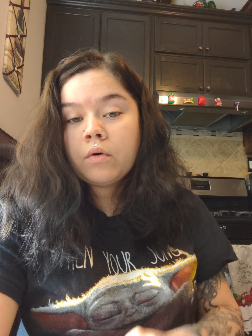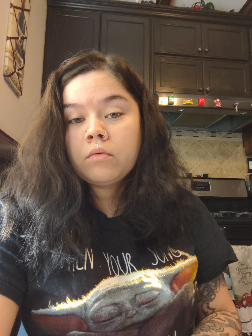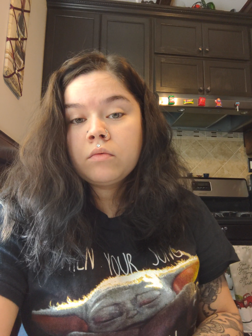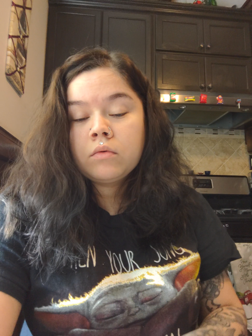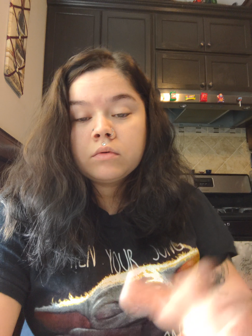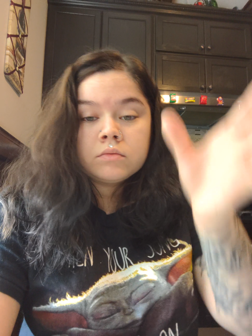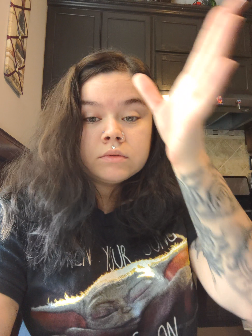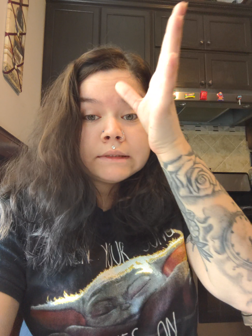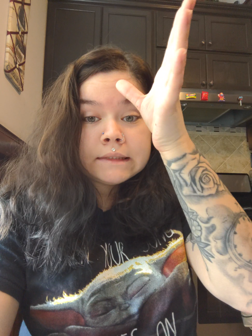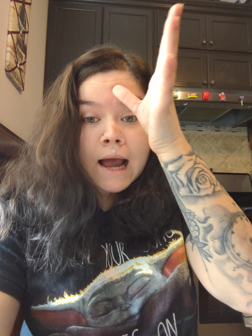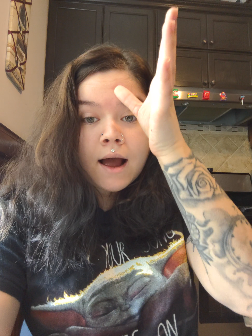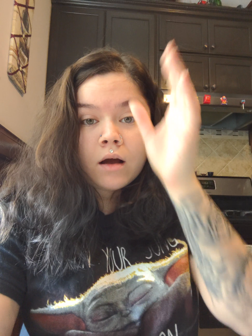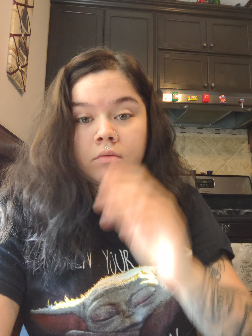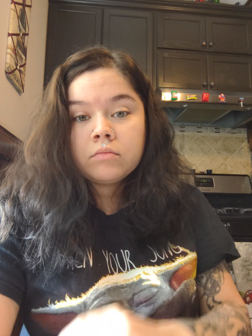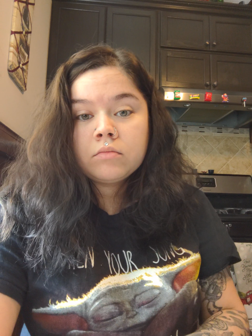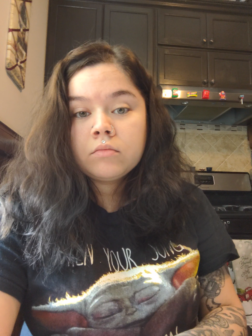dad